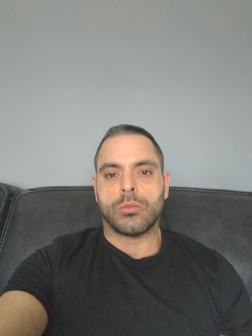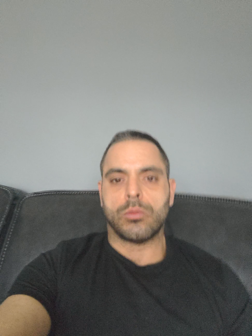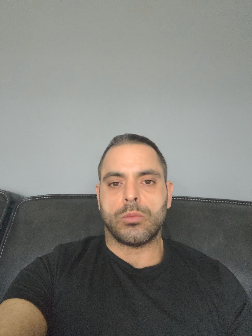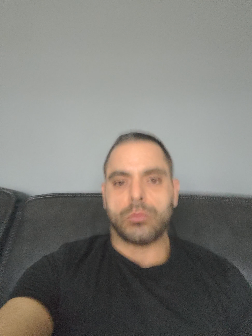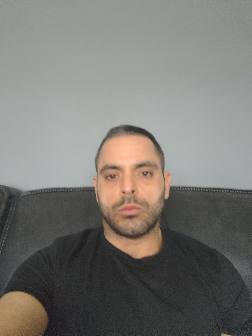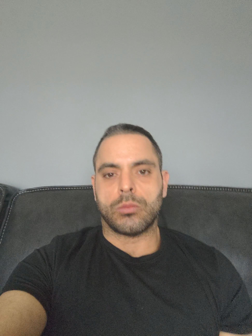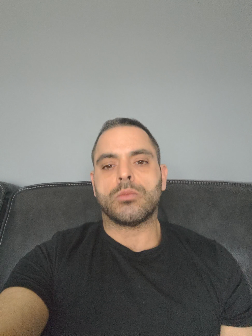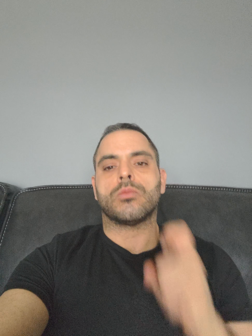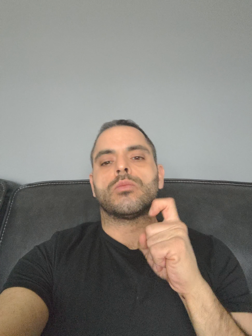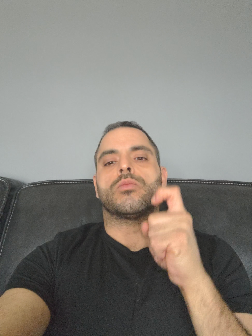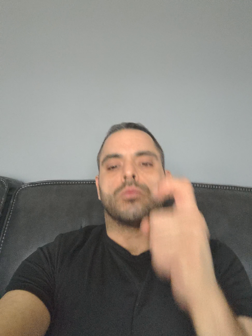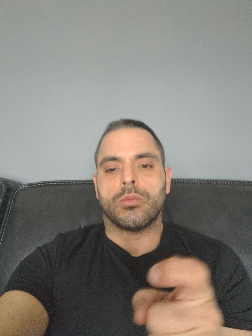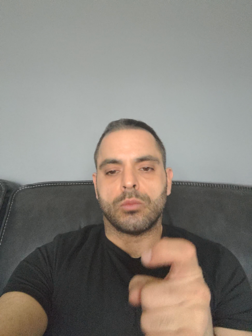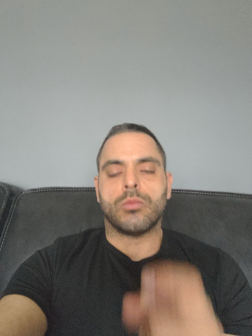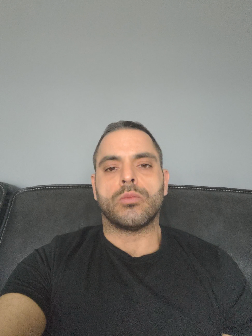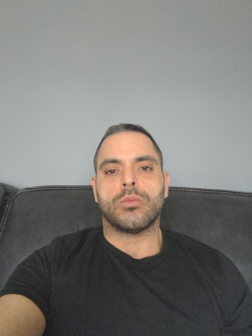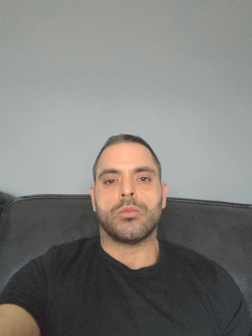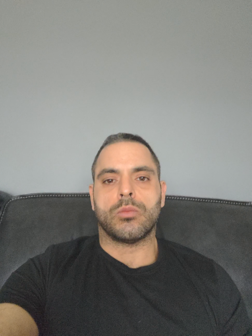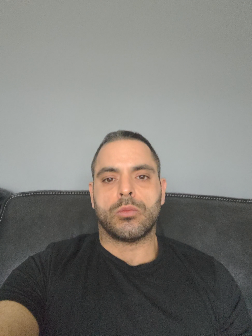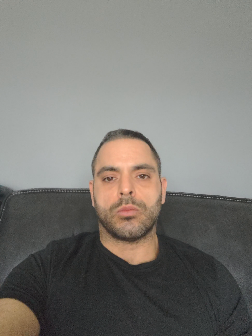give